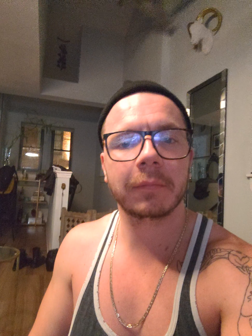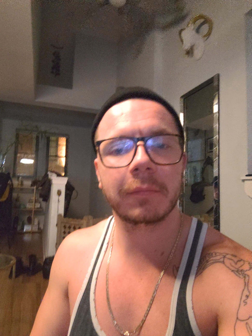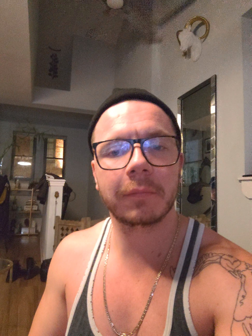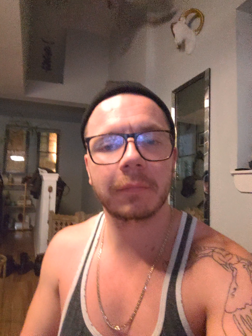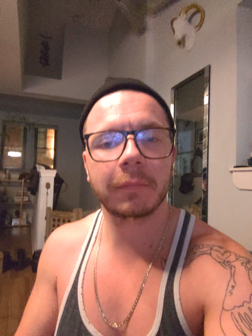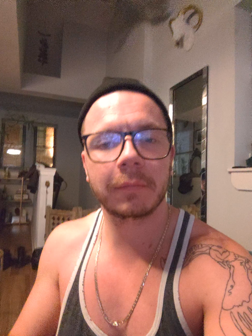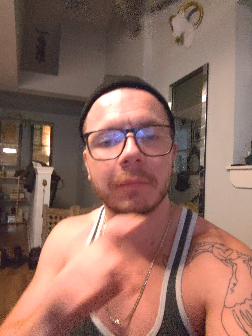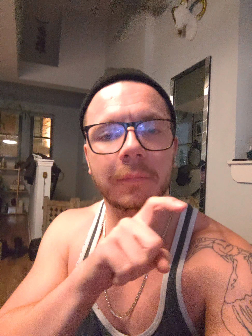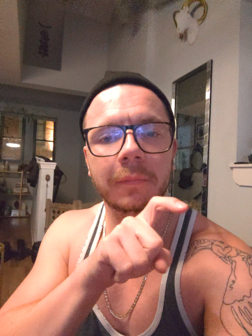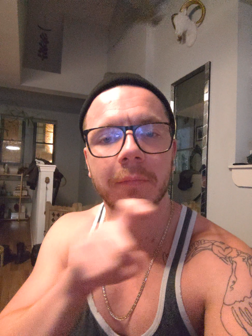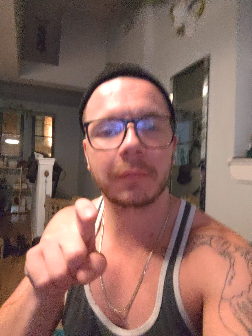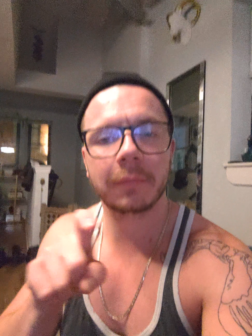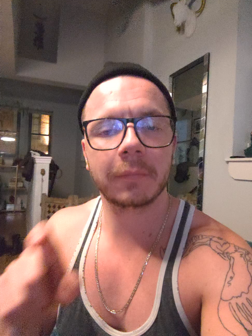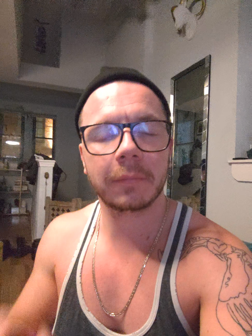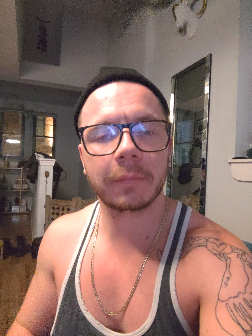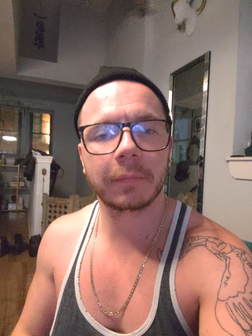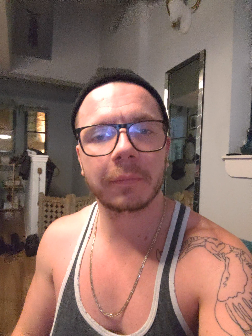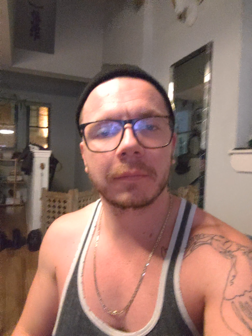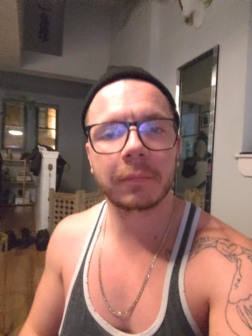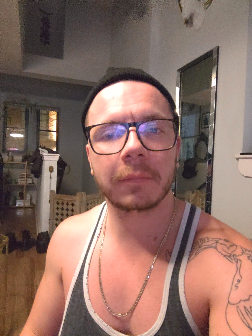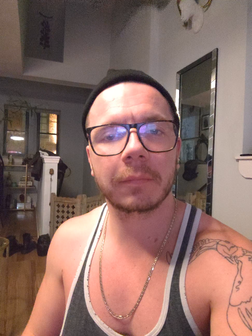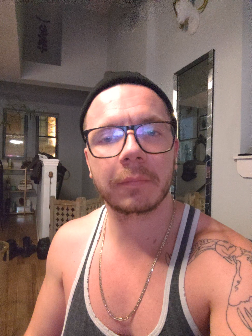closet